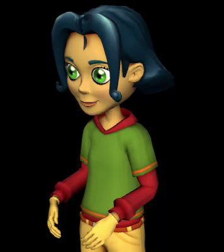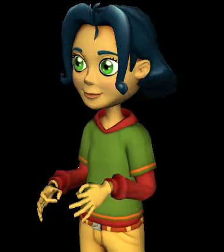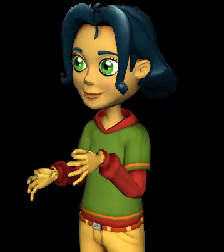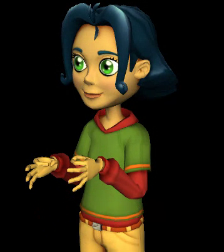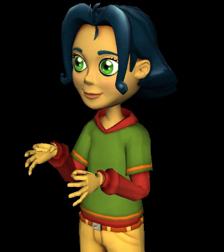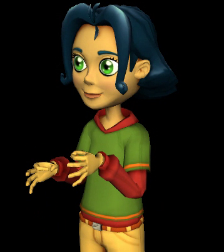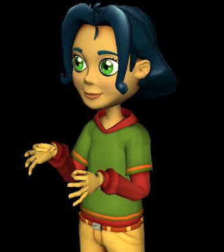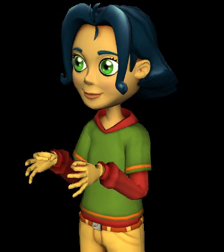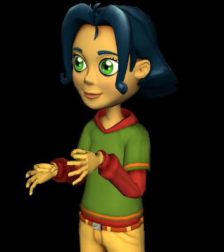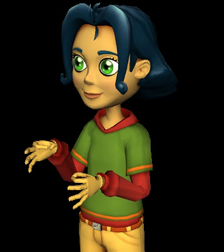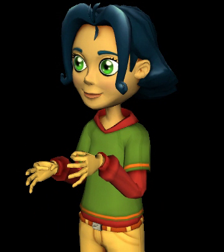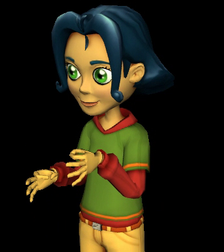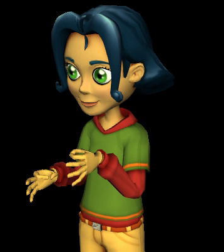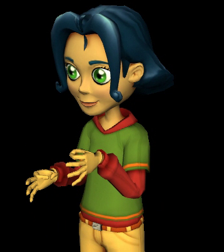محكمة